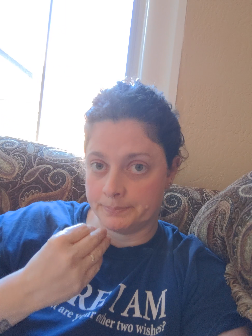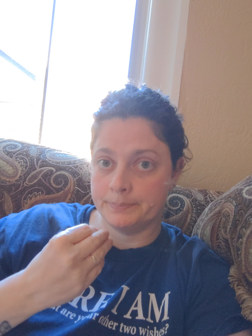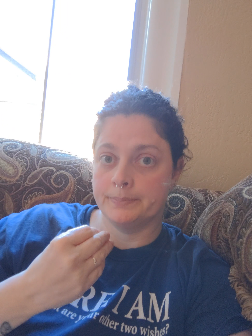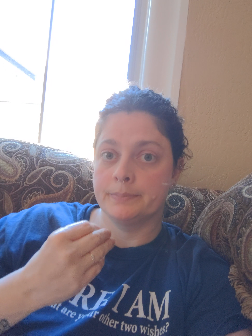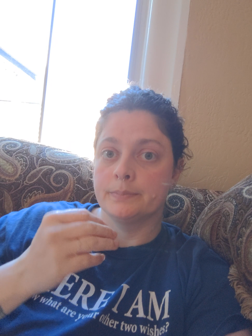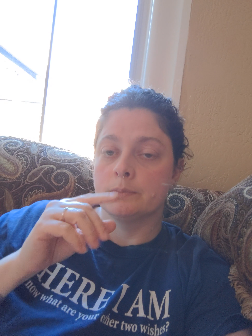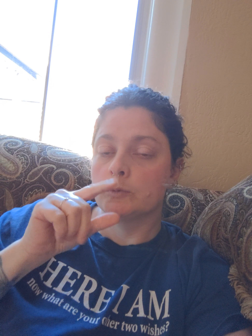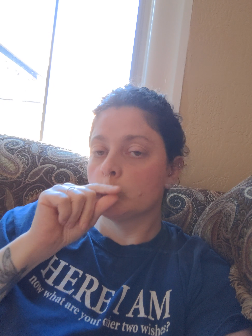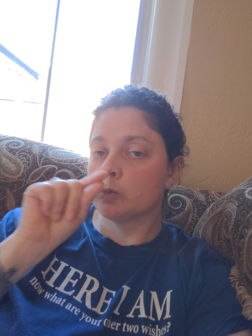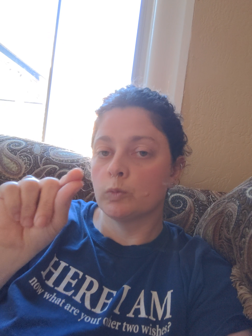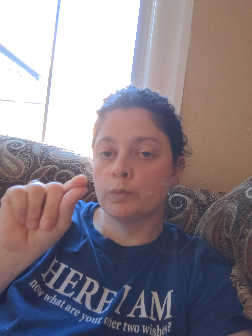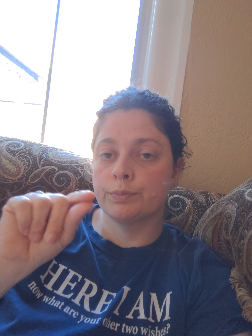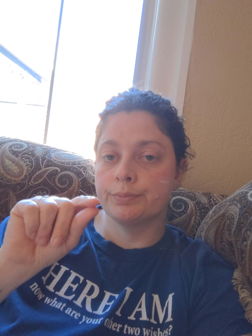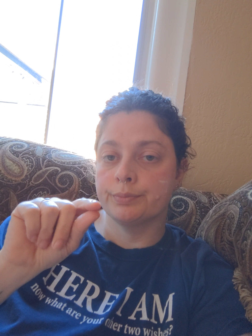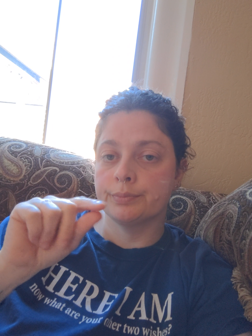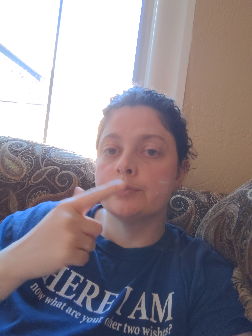goose